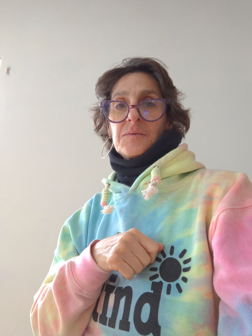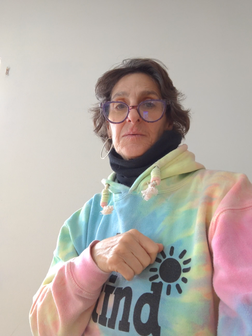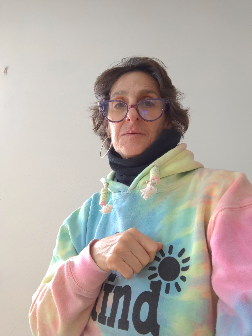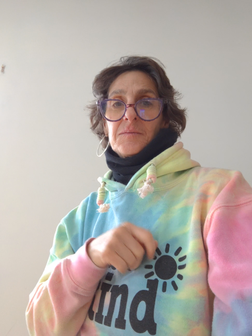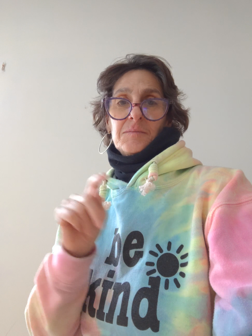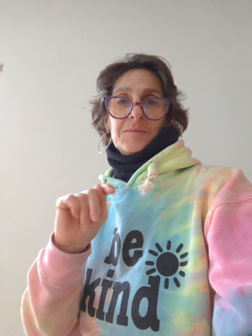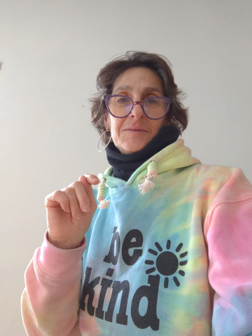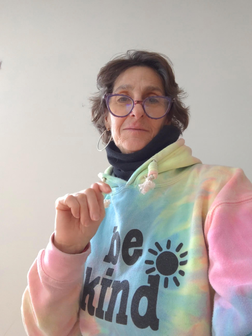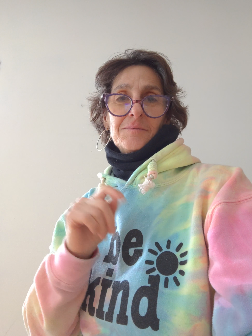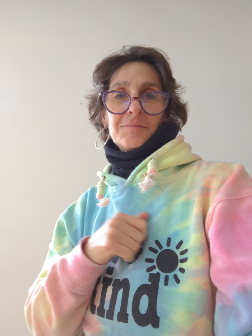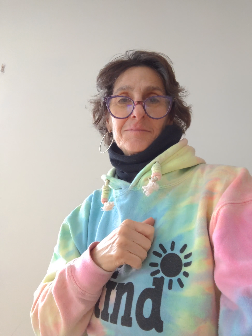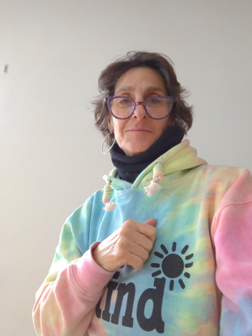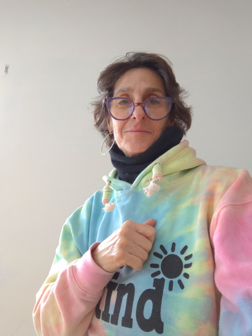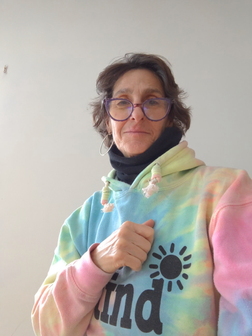potty